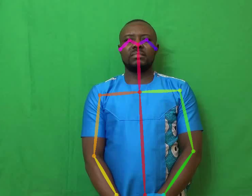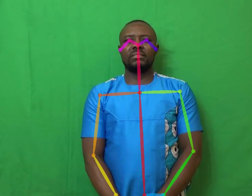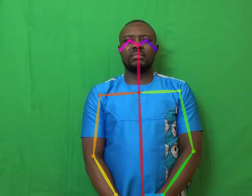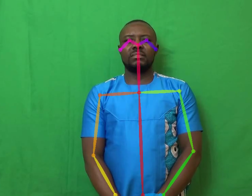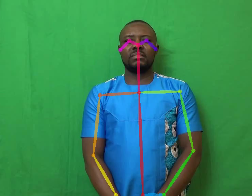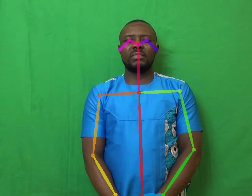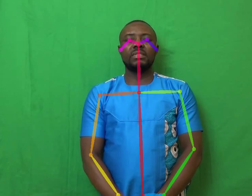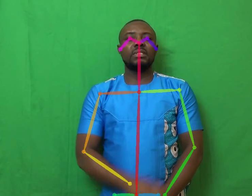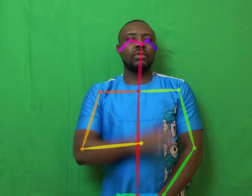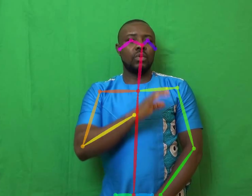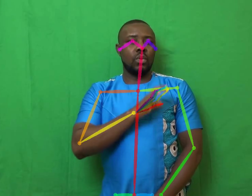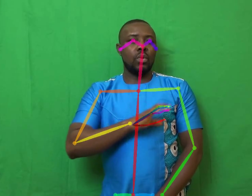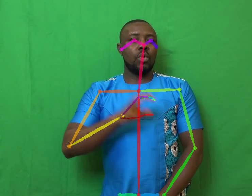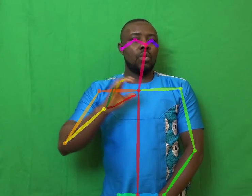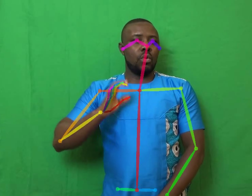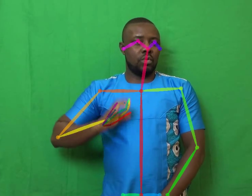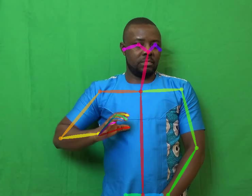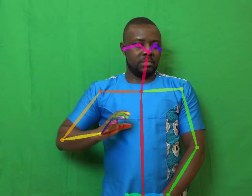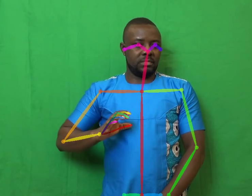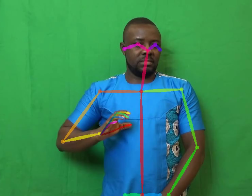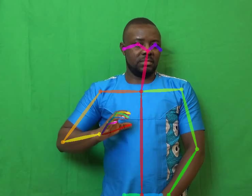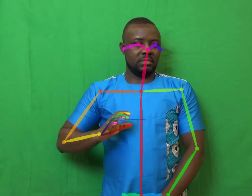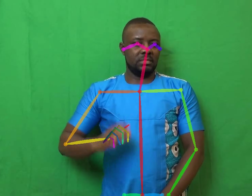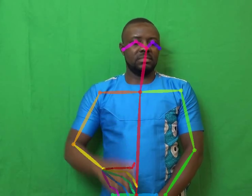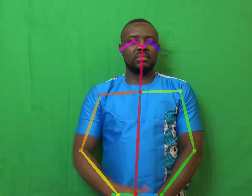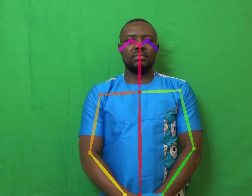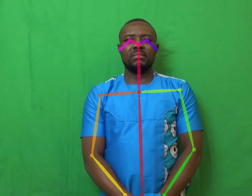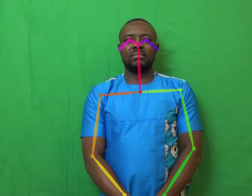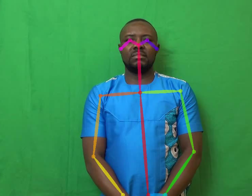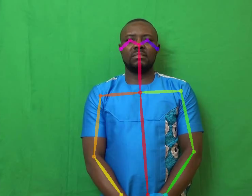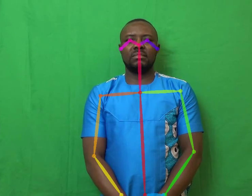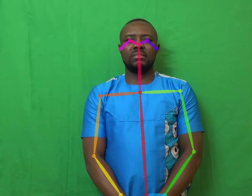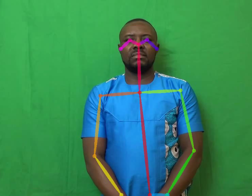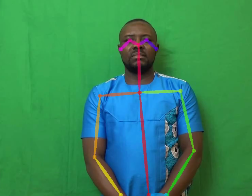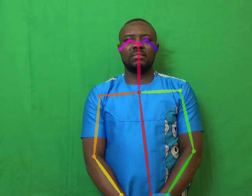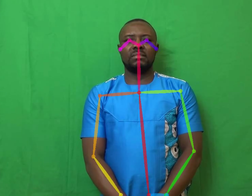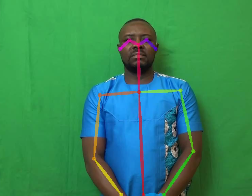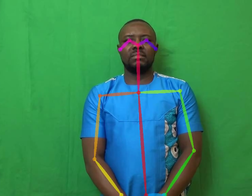committee or council